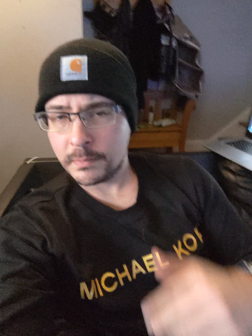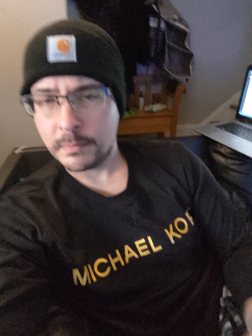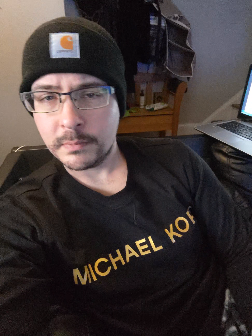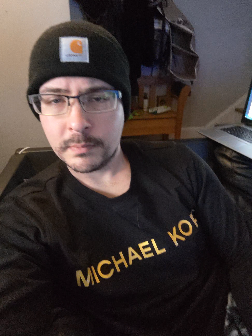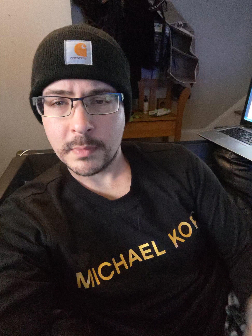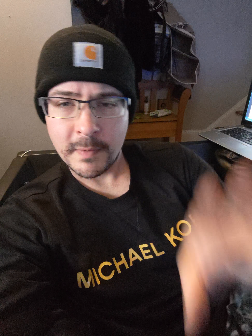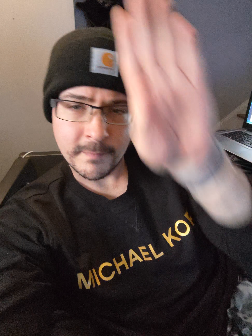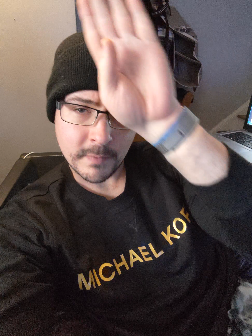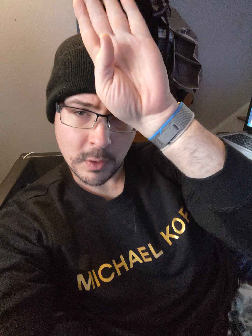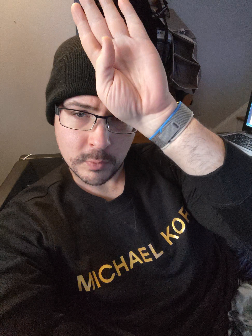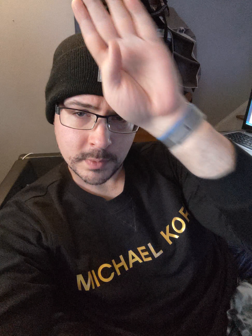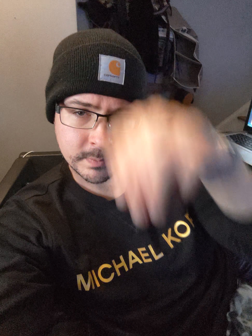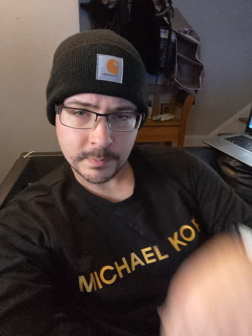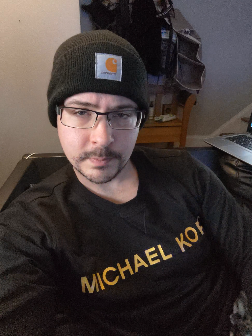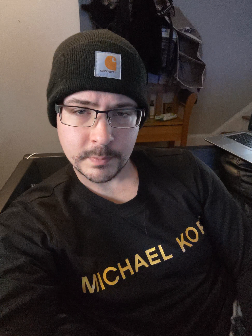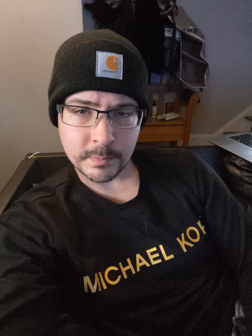fireman